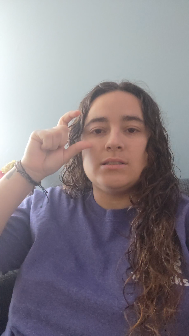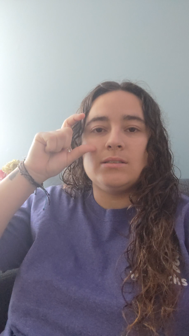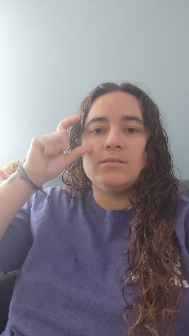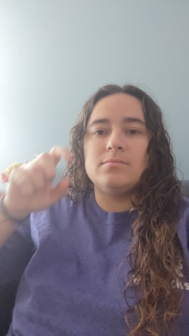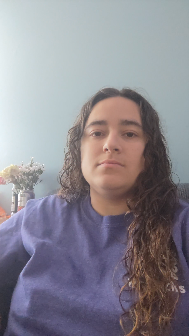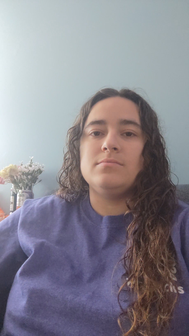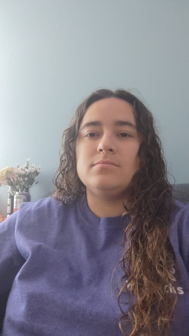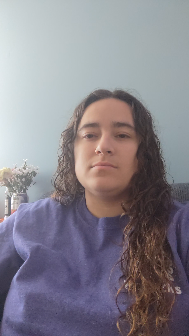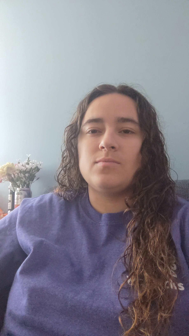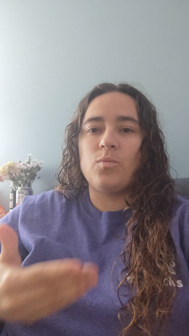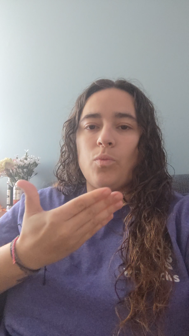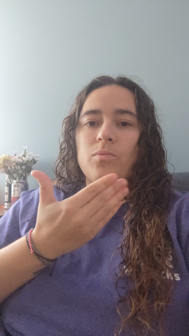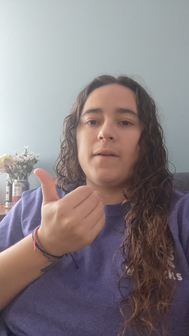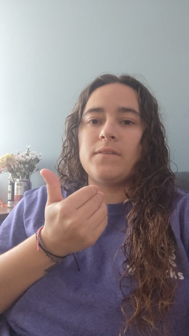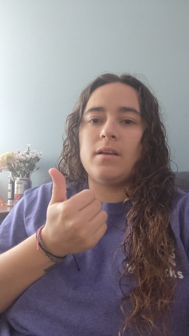butterfly